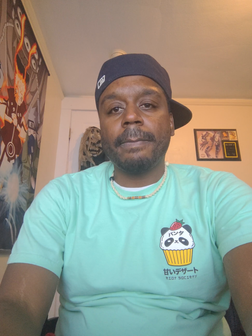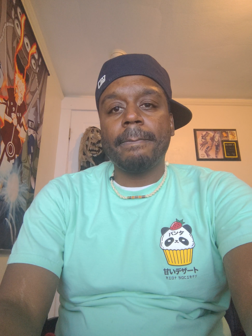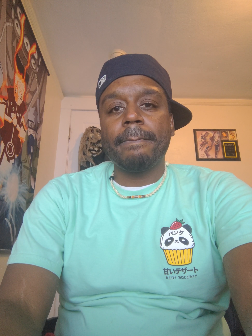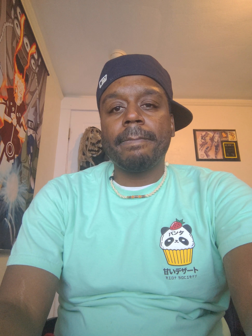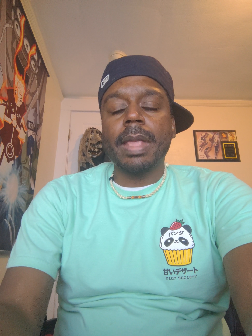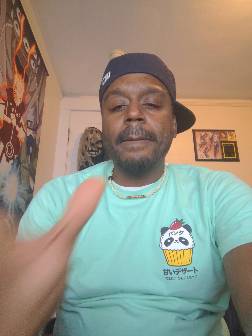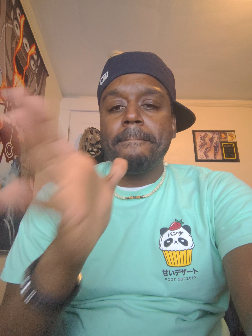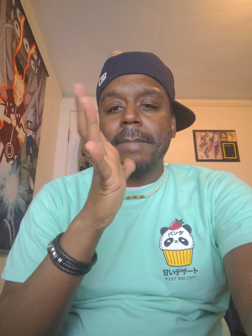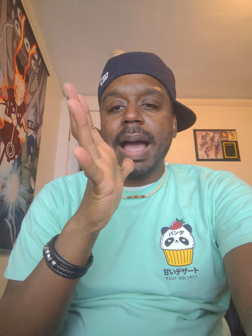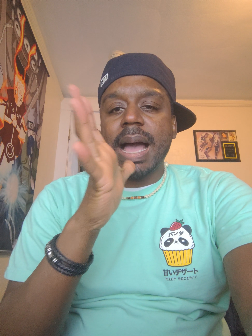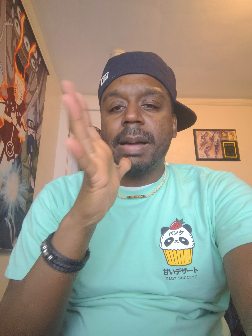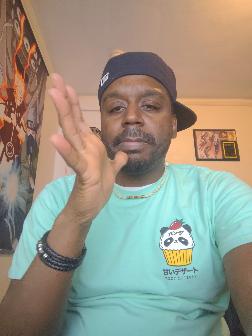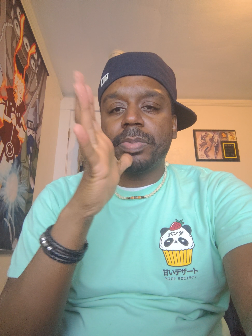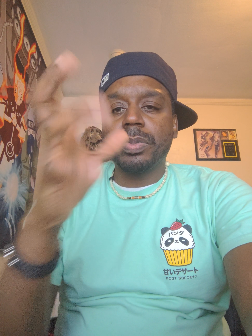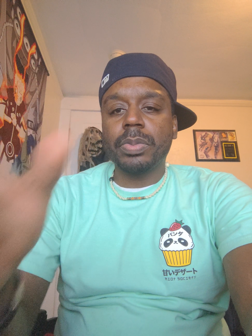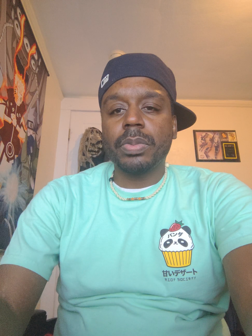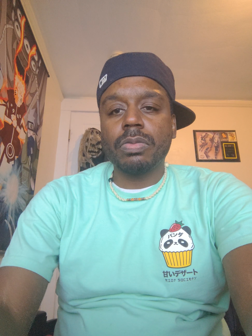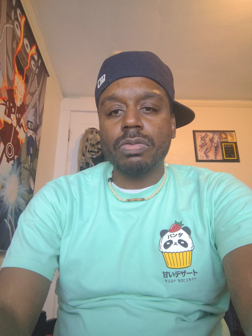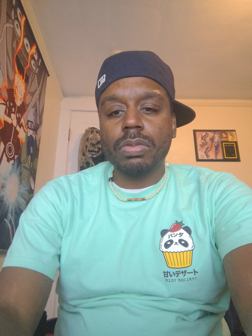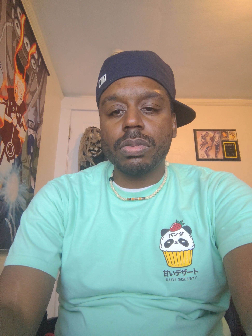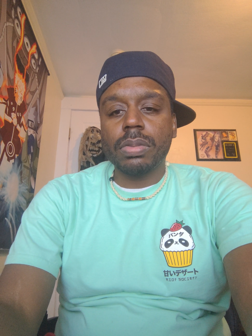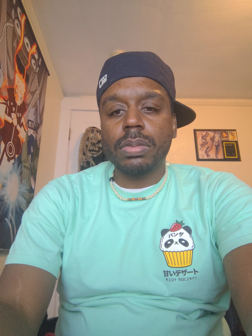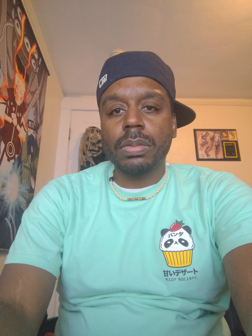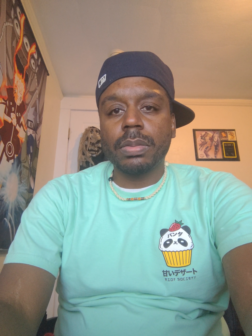mom